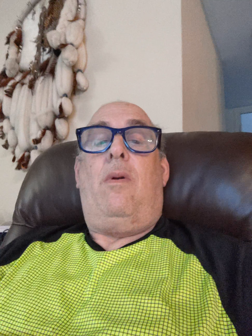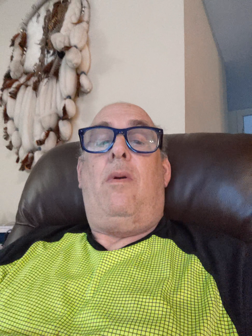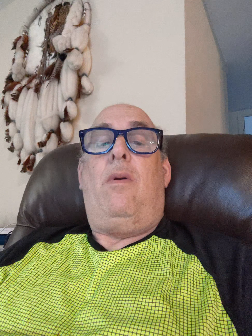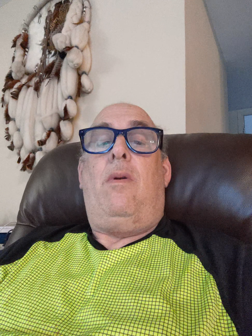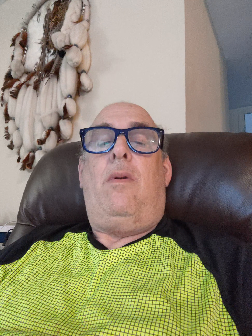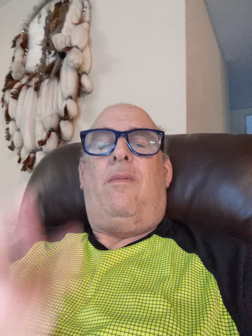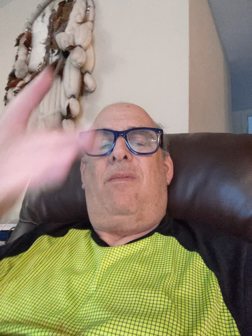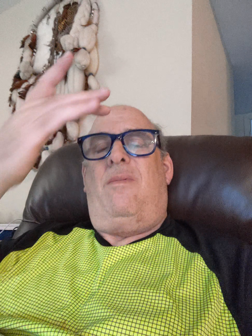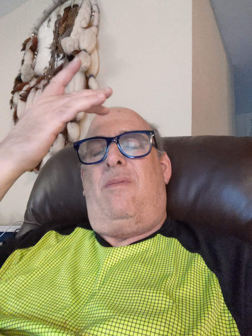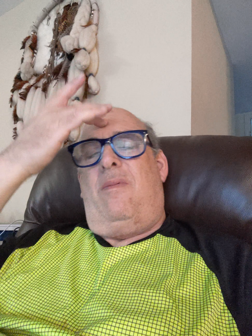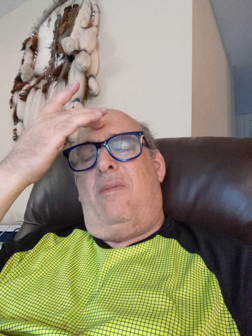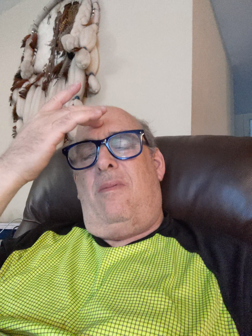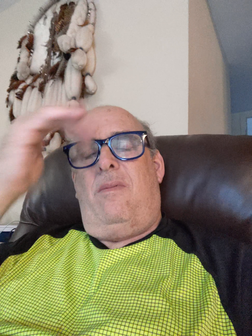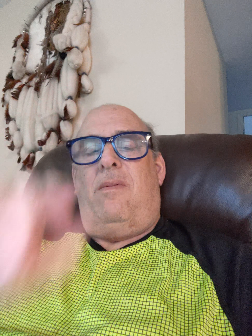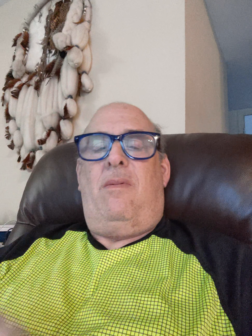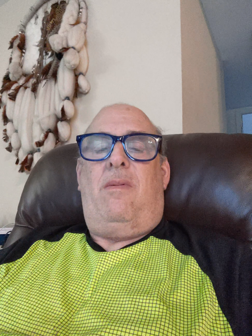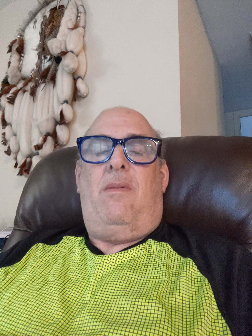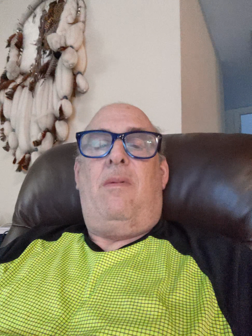sick